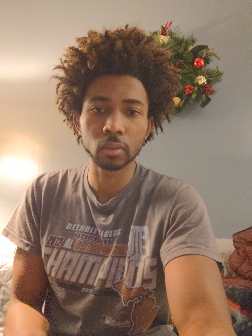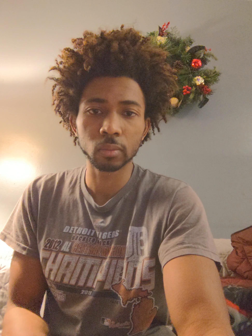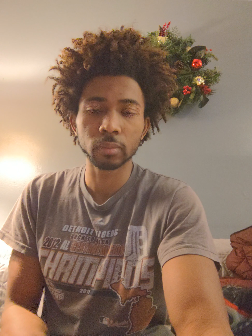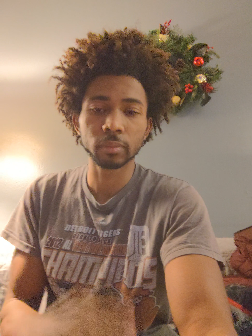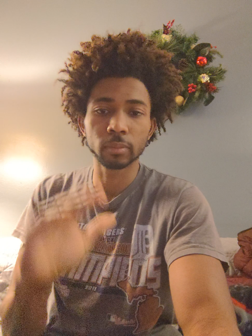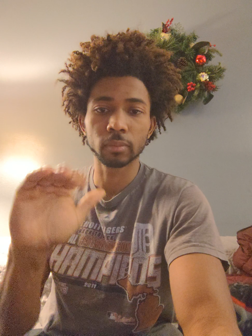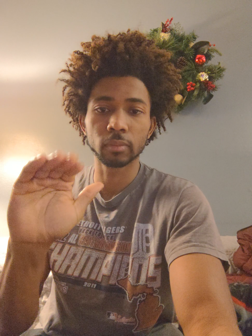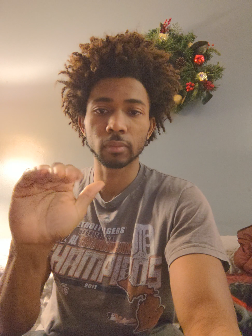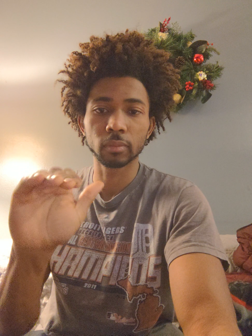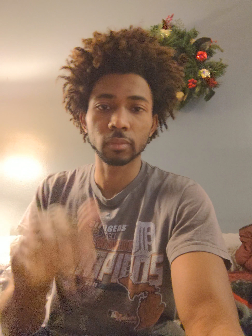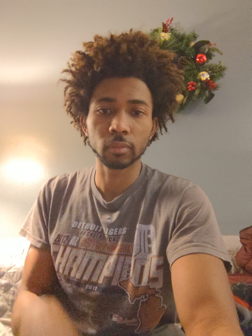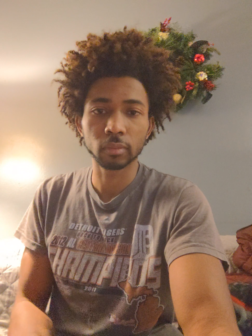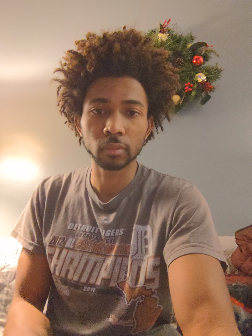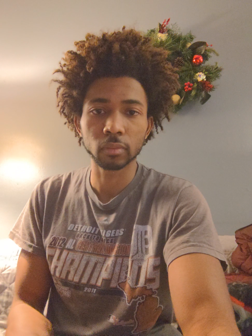bye